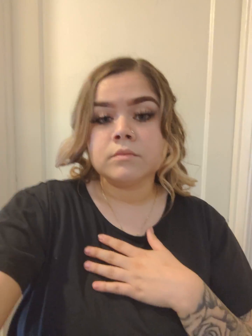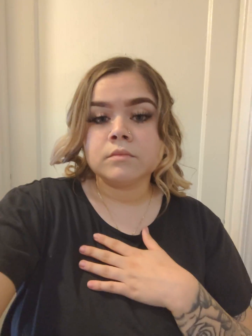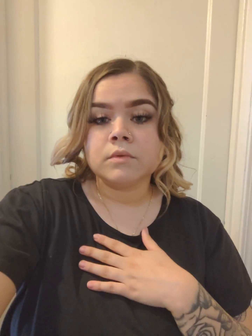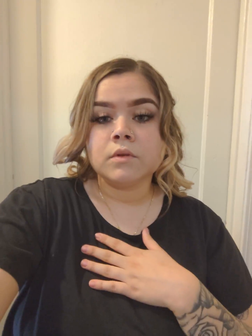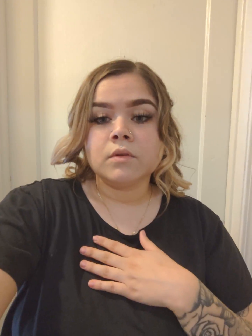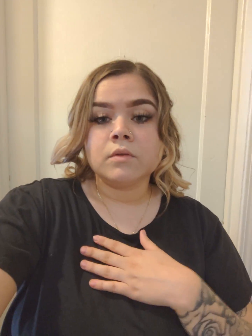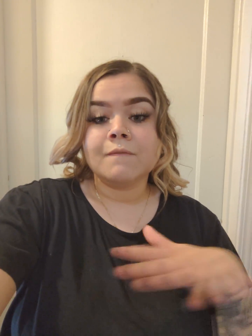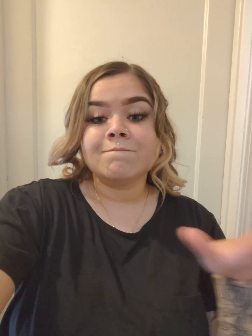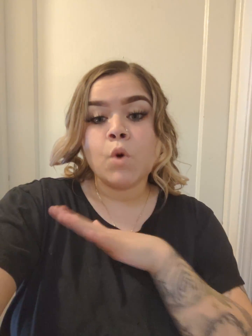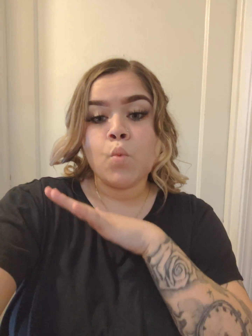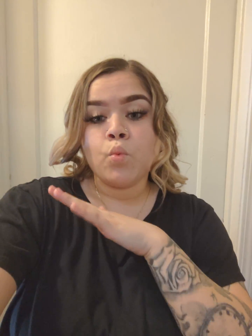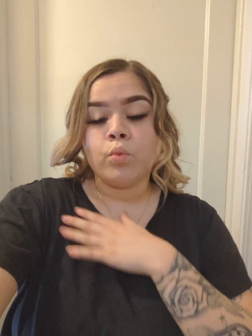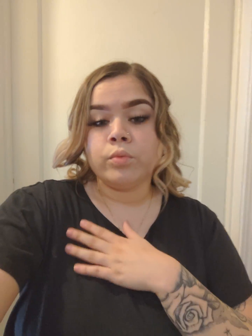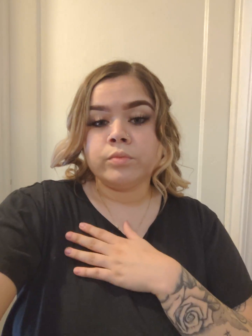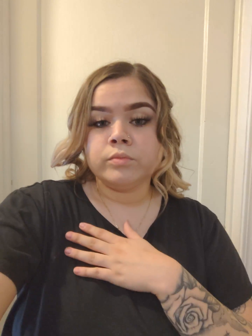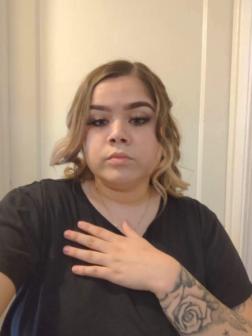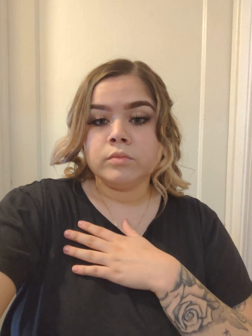full